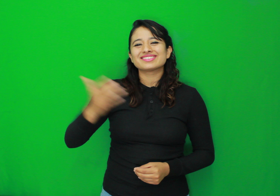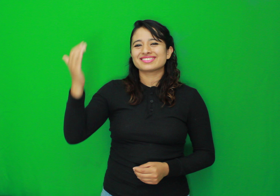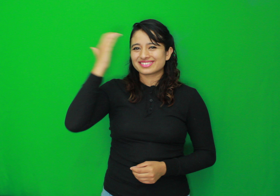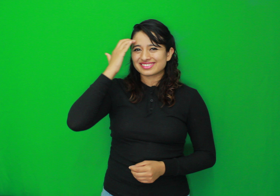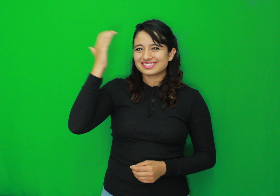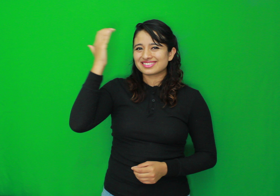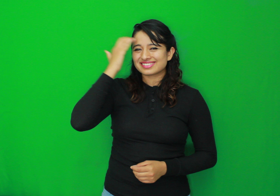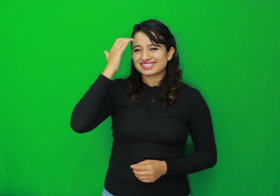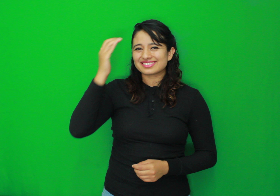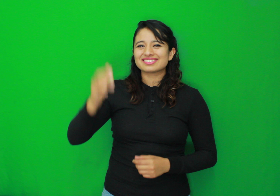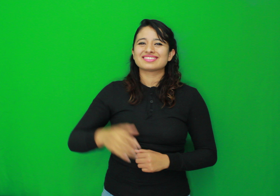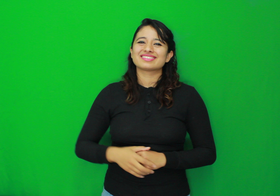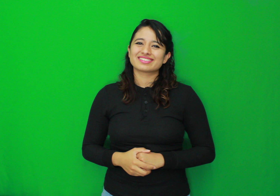conocer